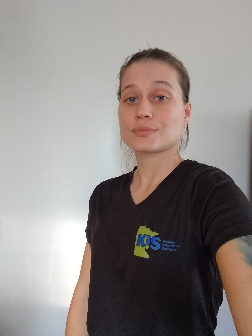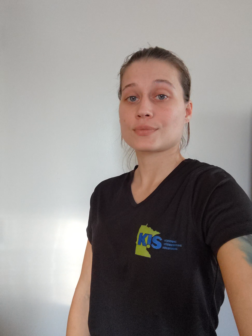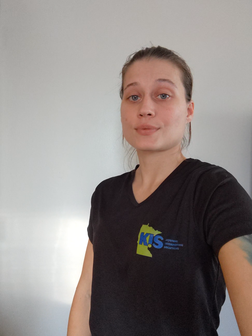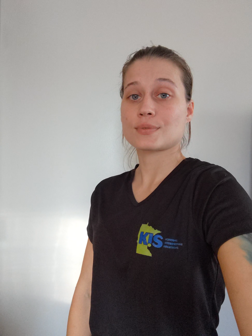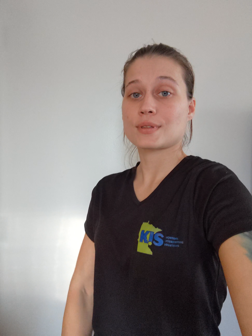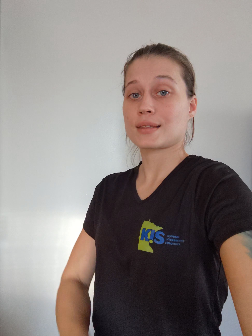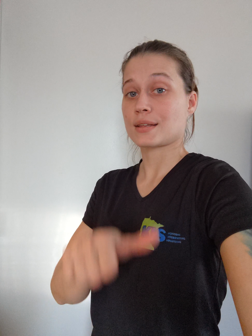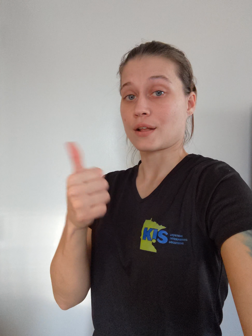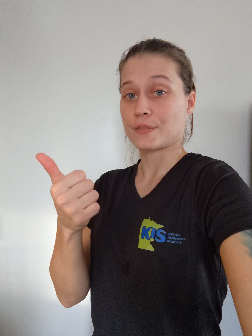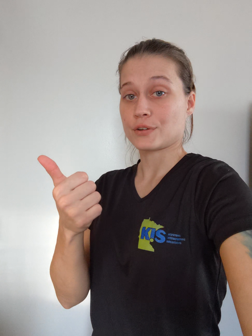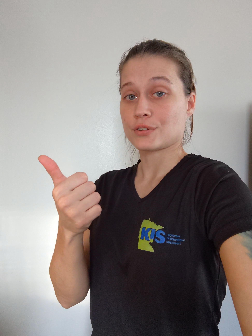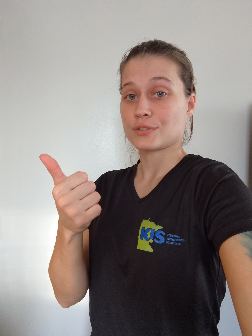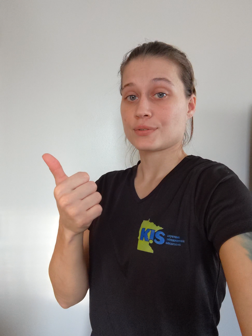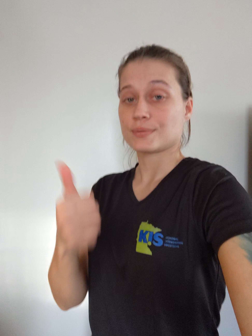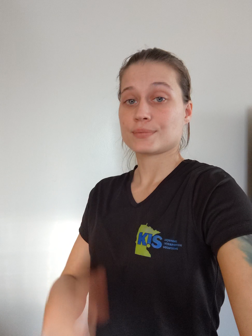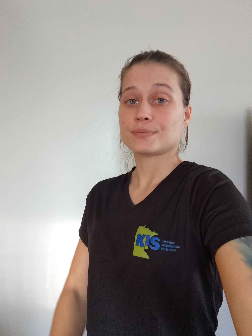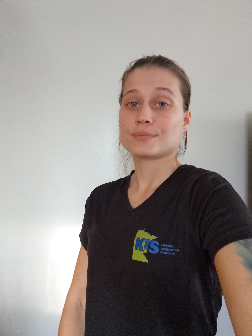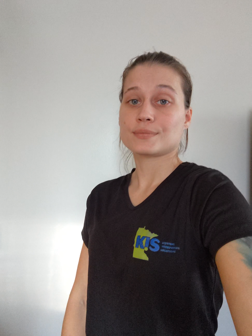another